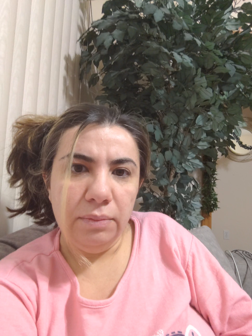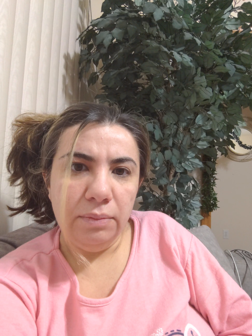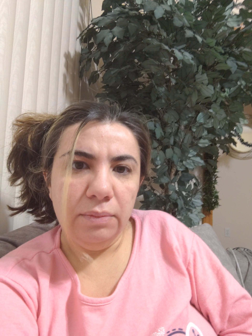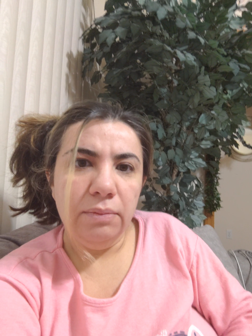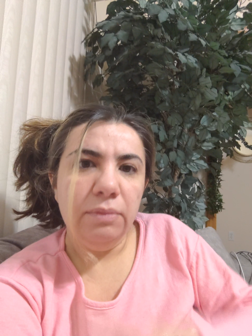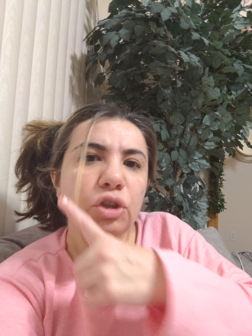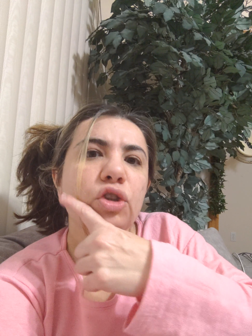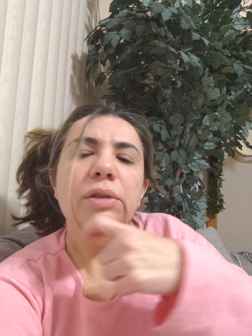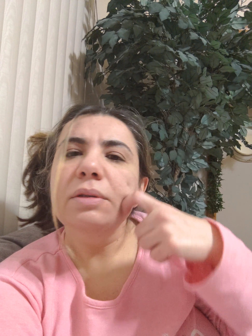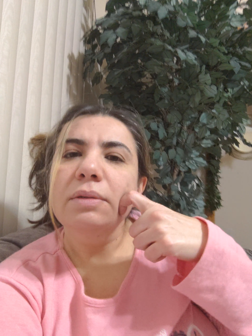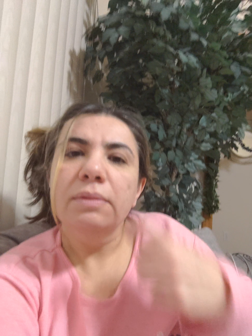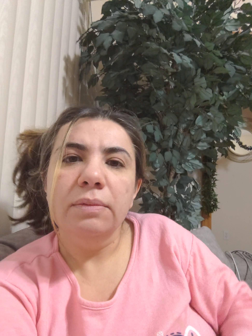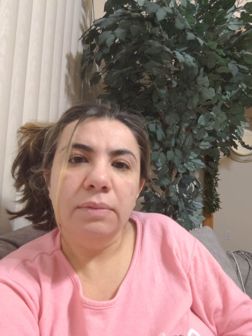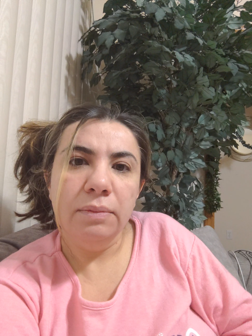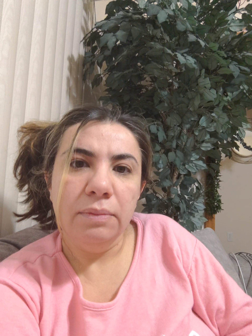dry